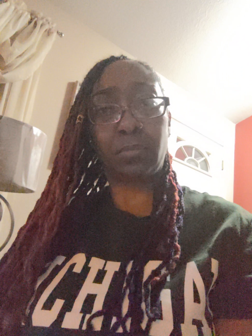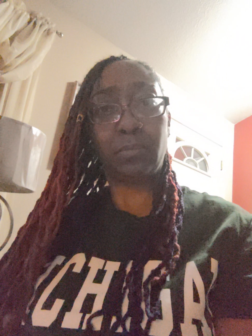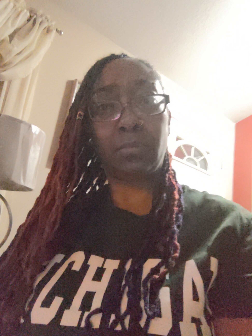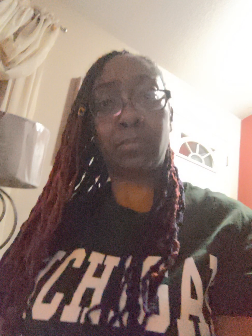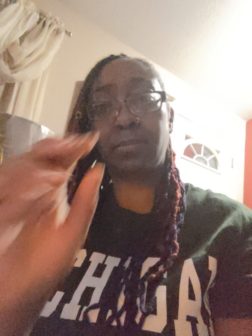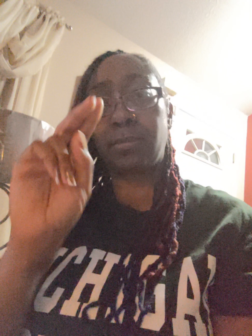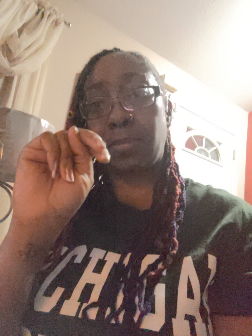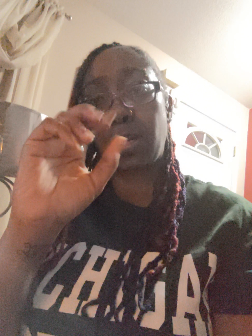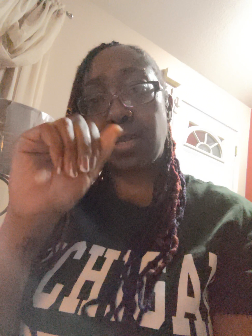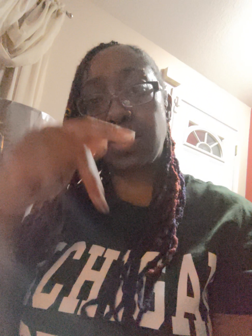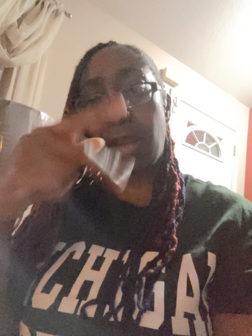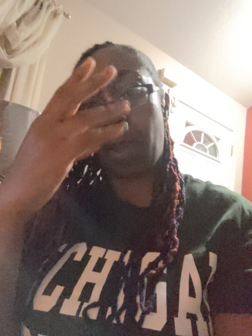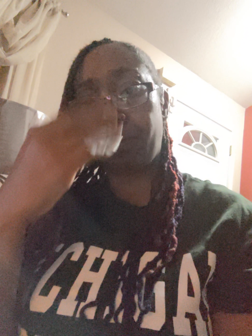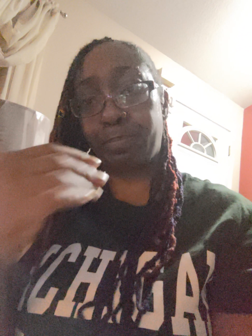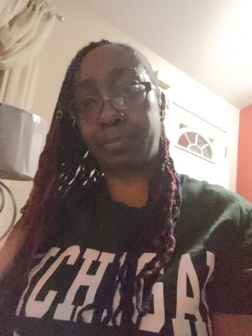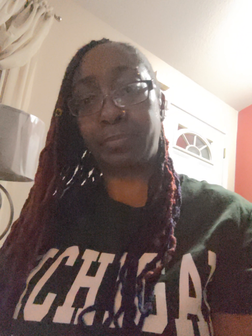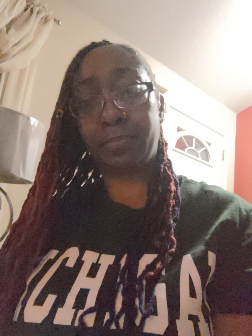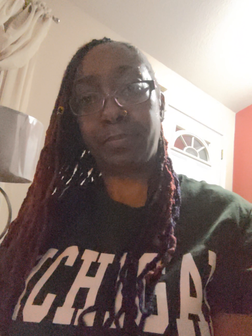nap